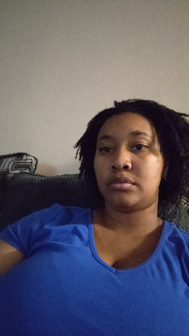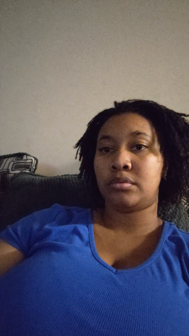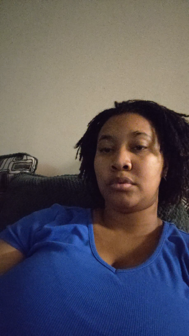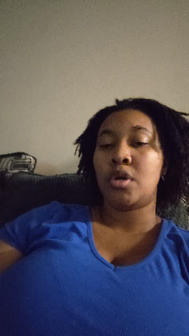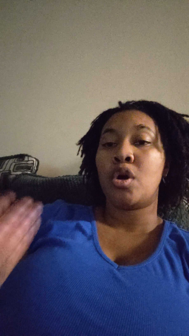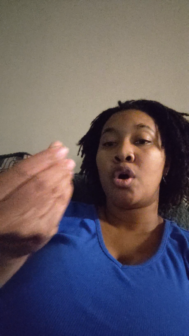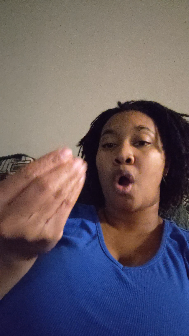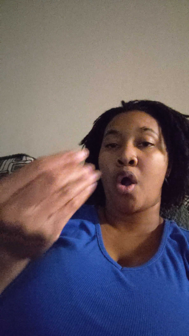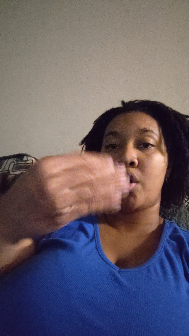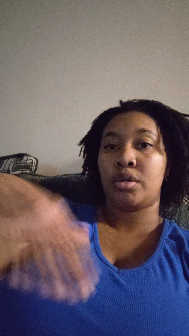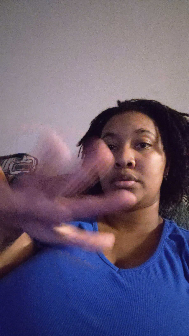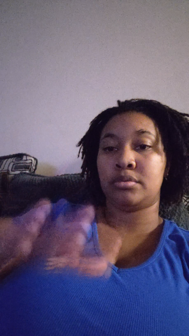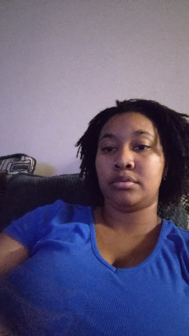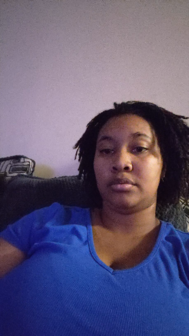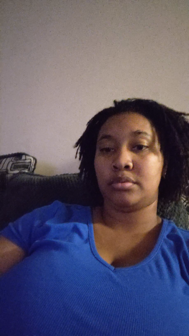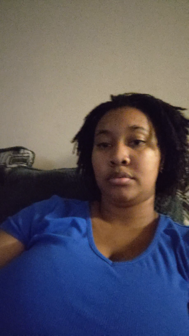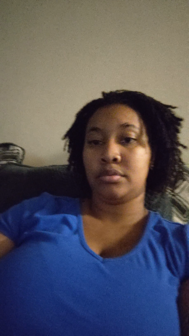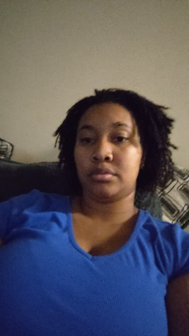garden